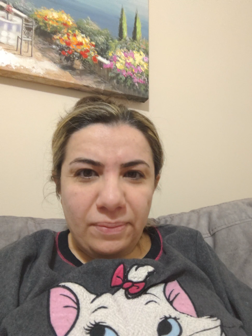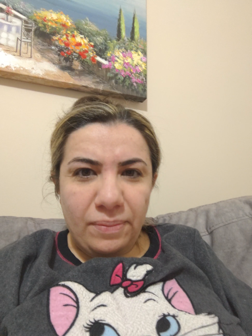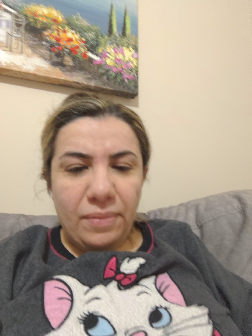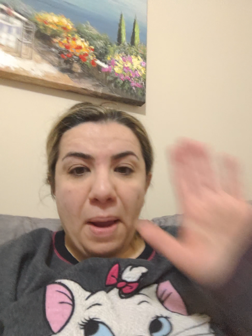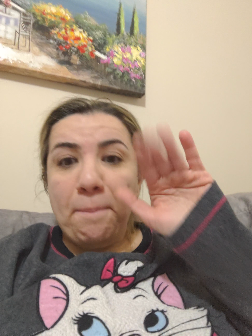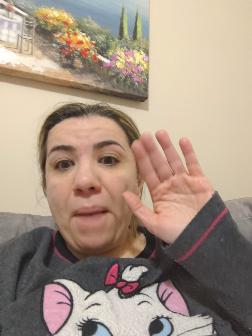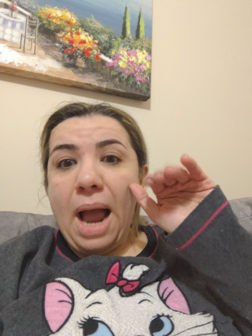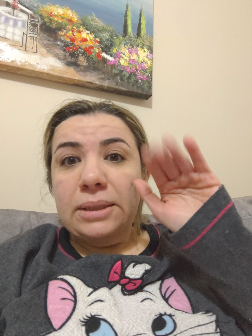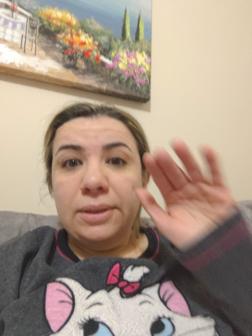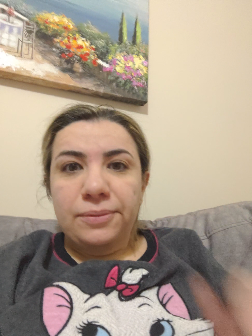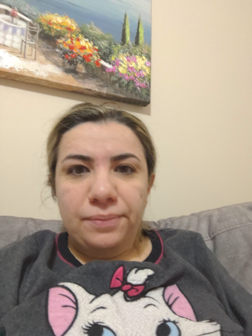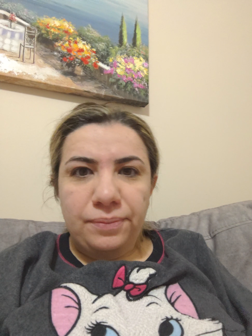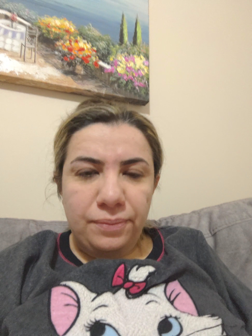bye